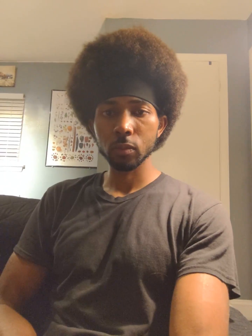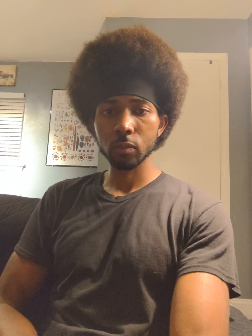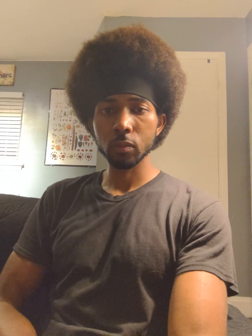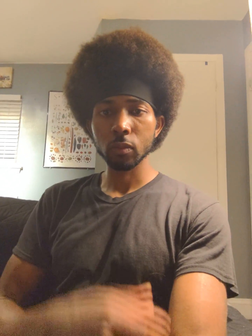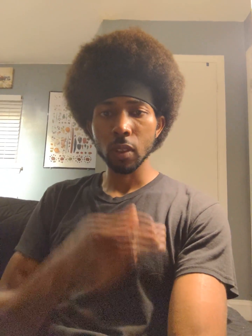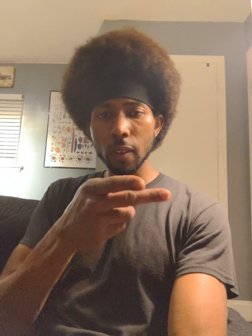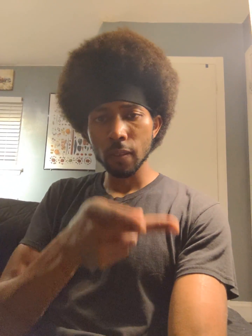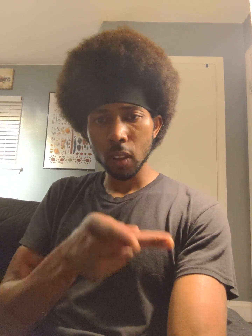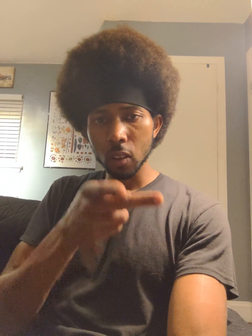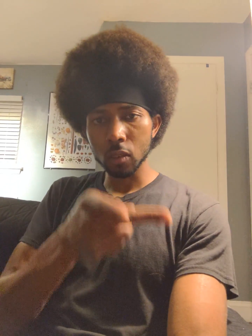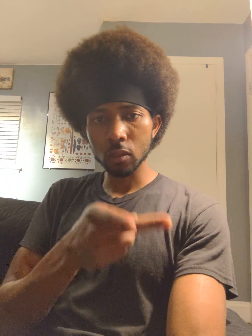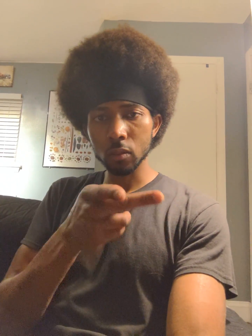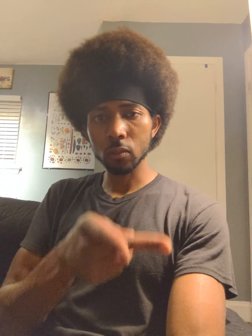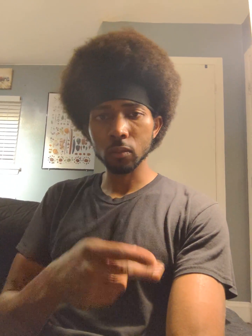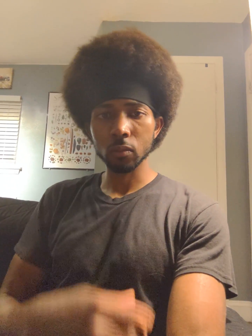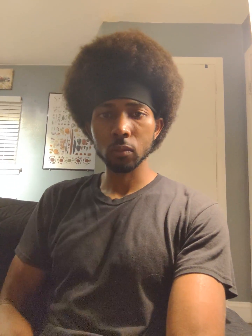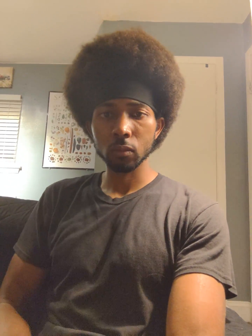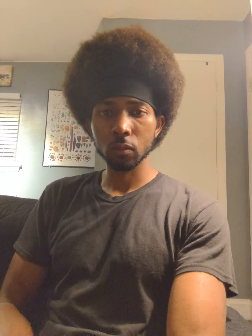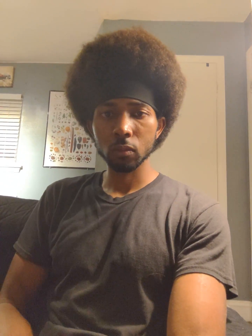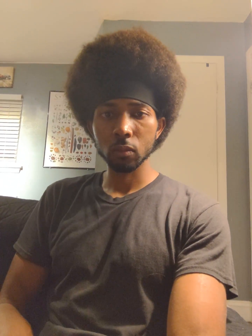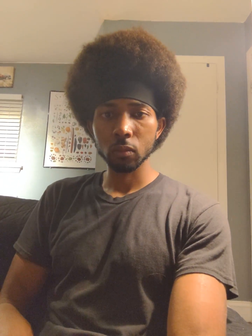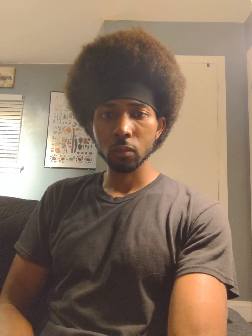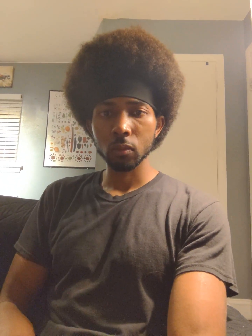careful